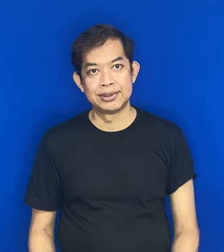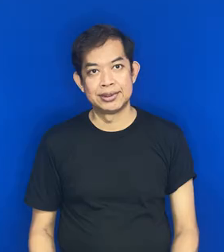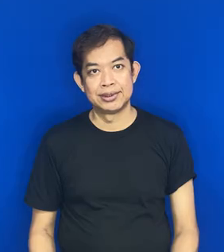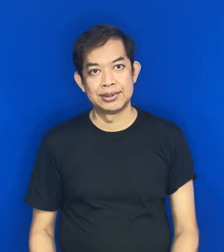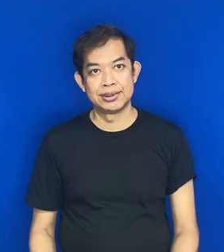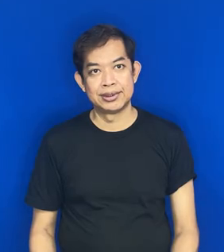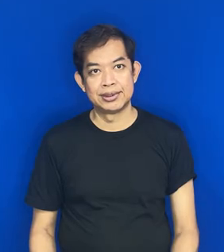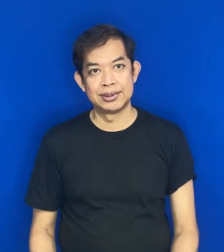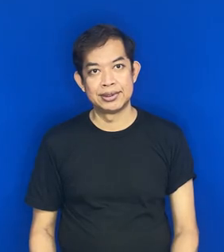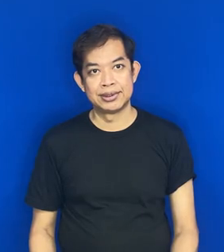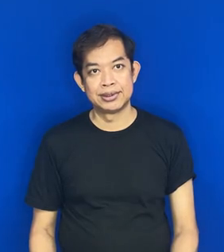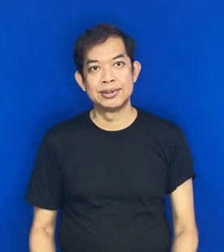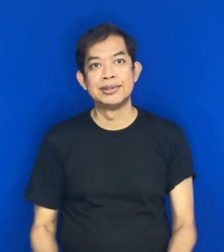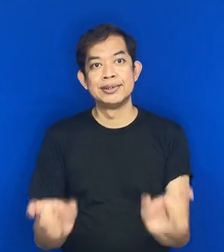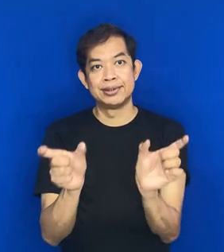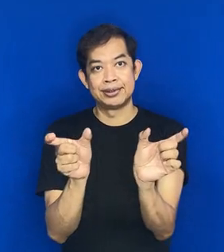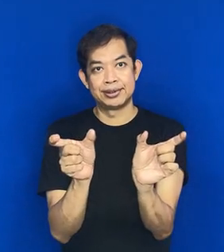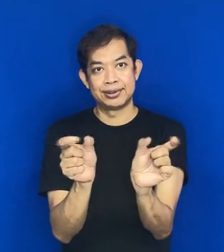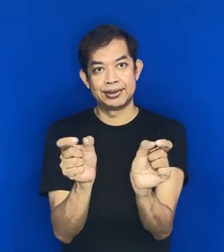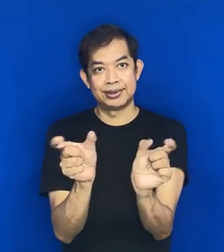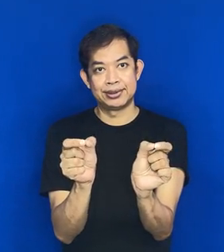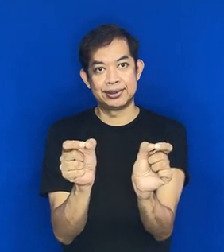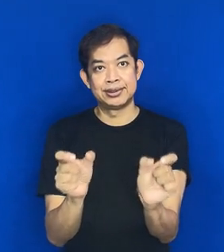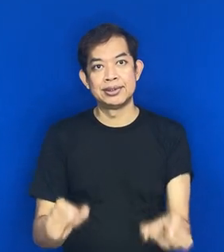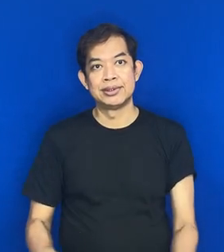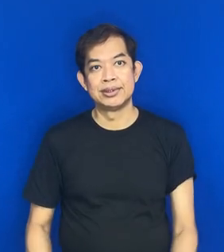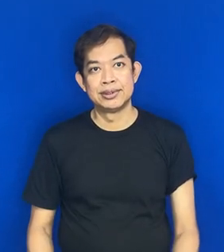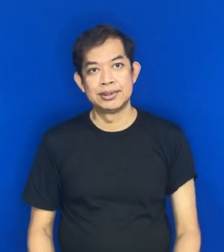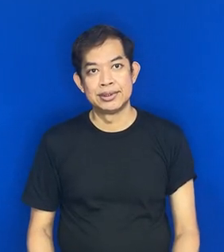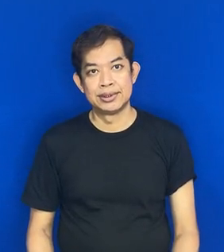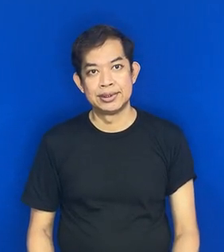crab